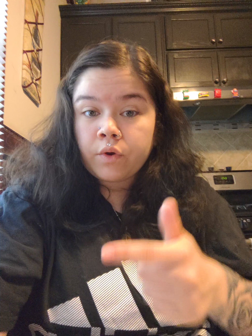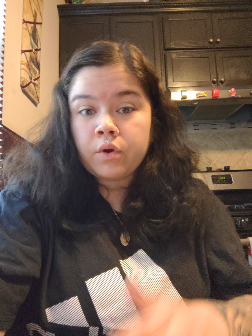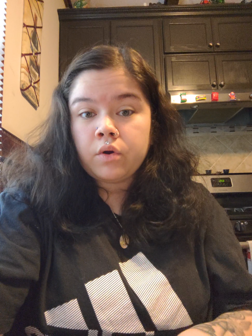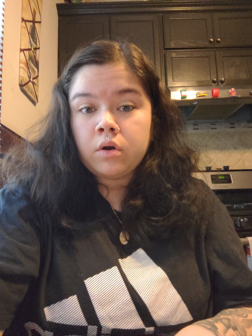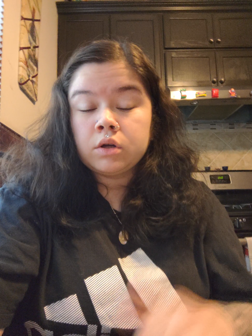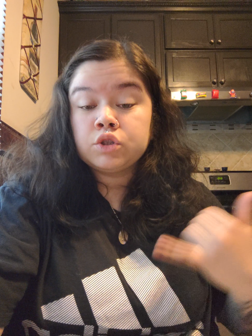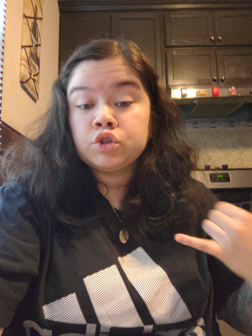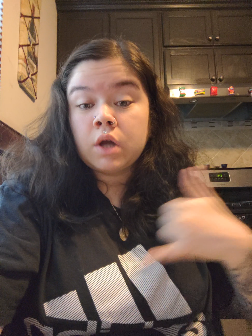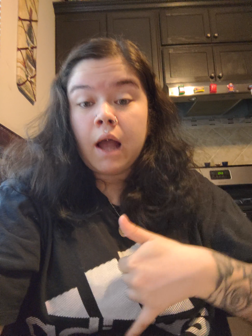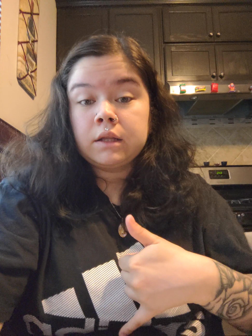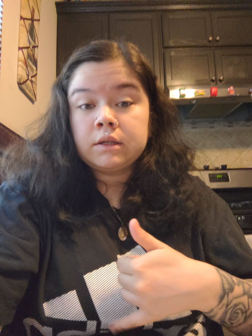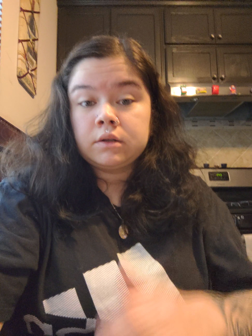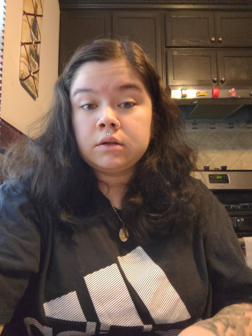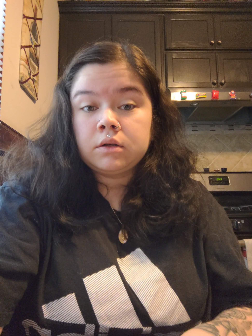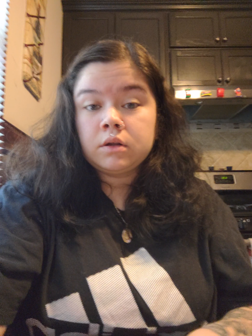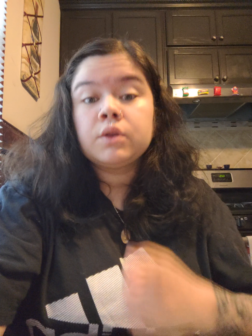jacket